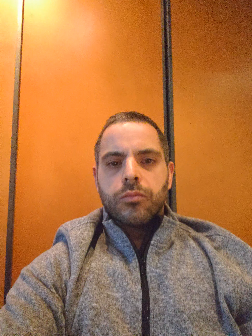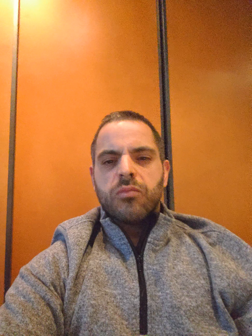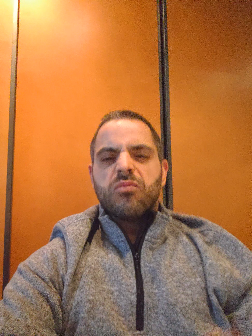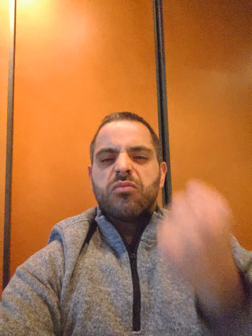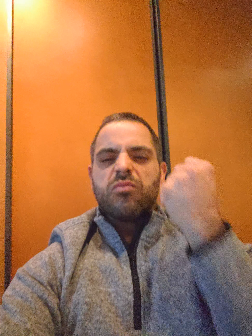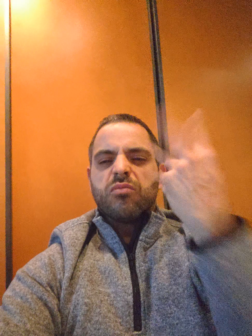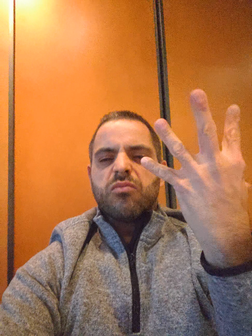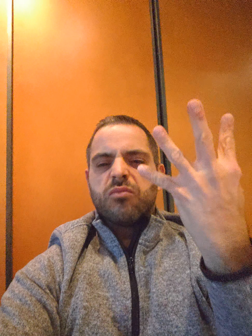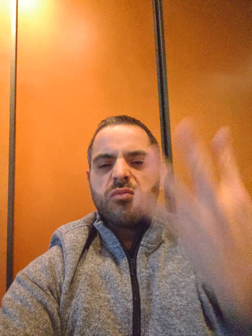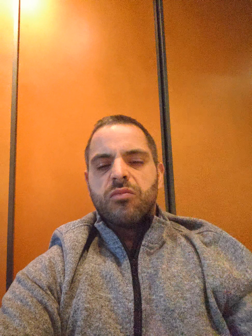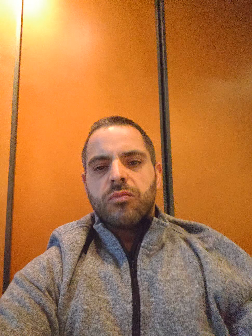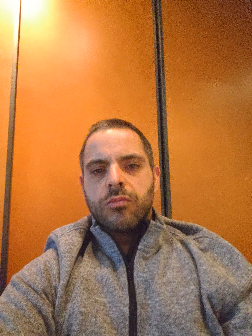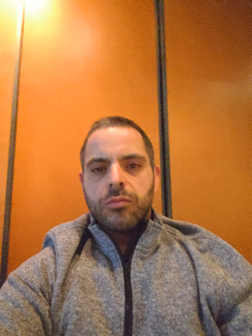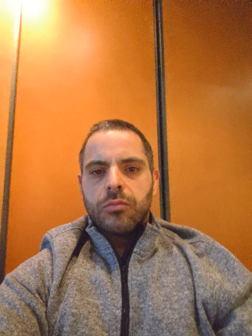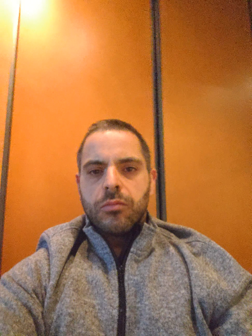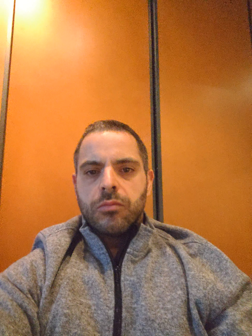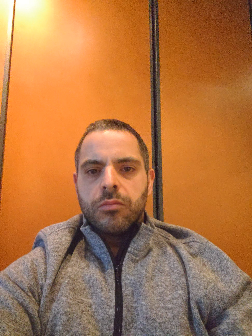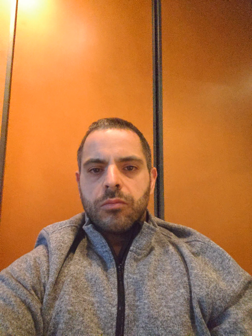many